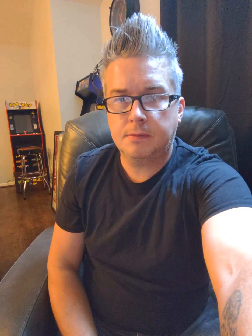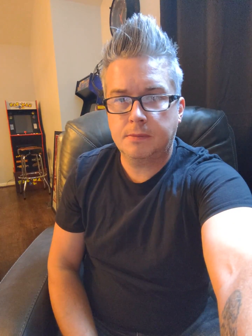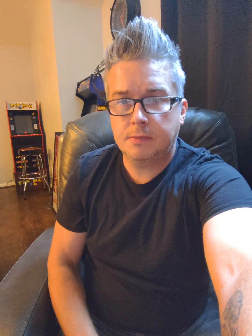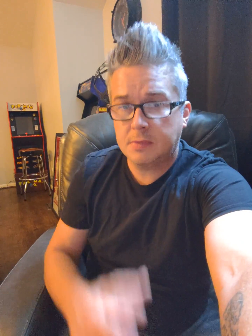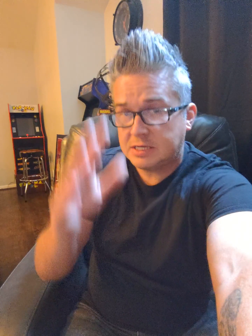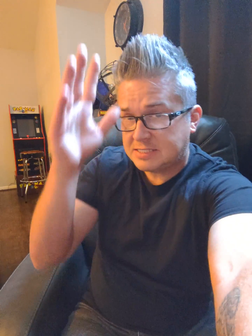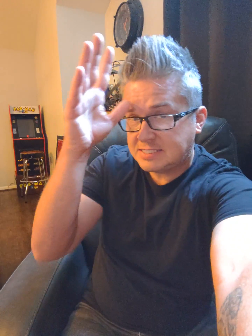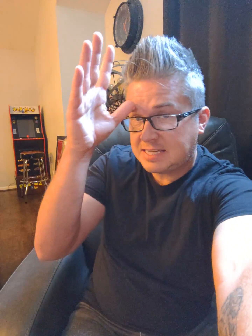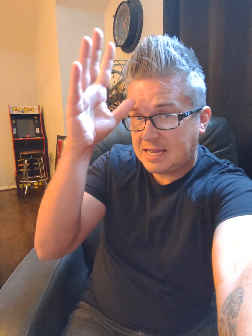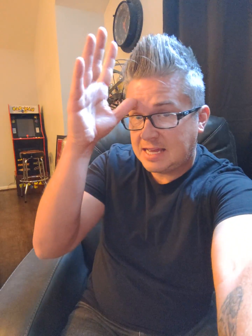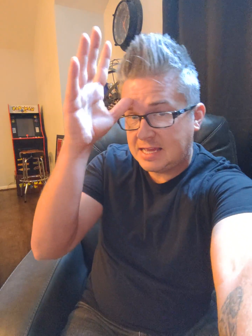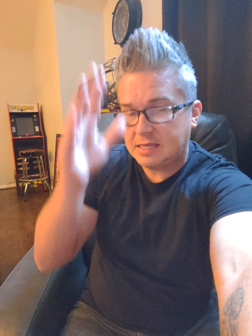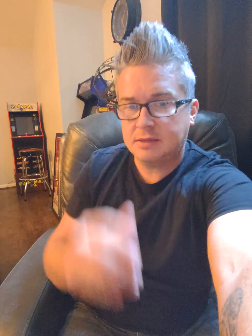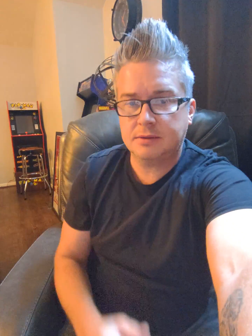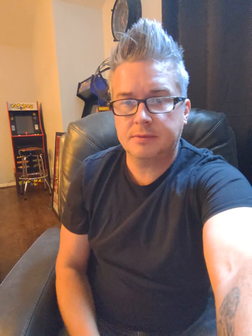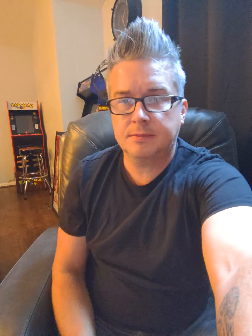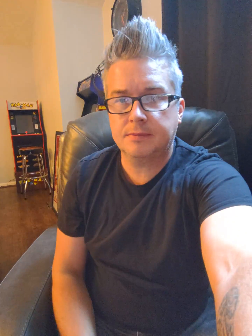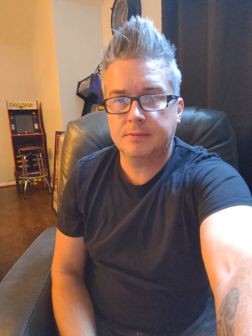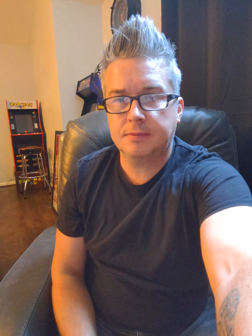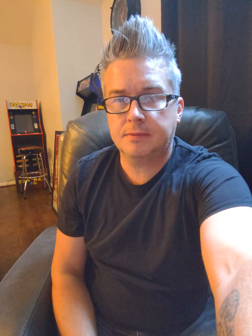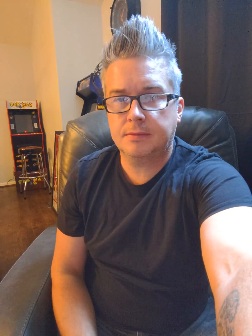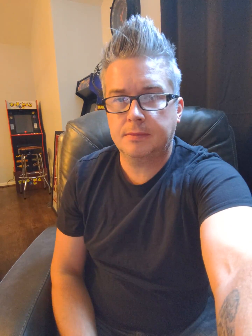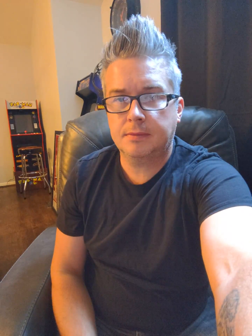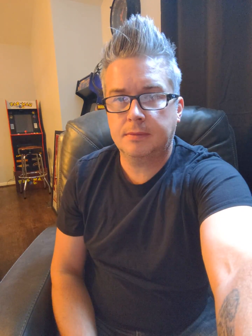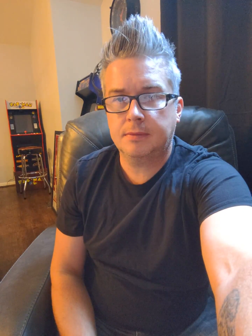daddy